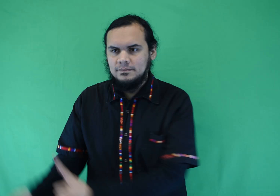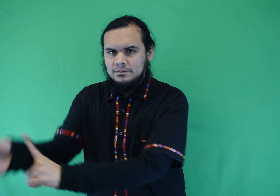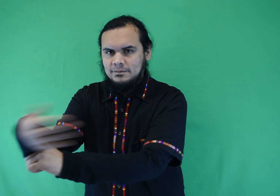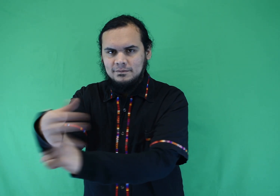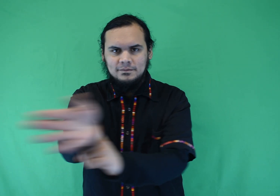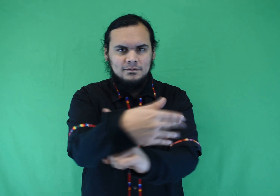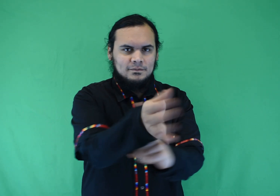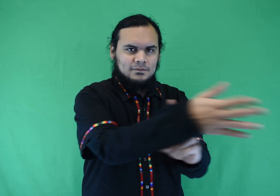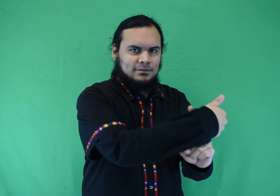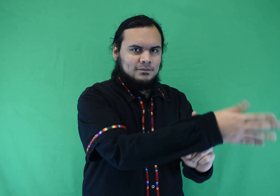ambulancia